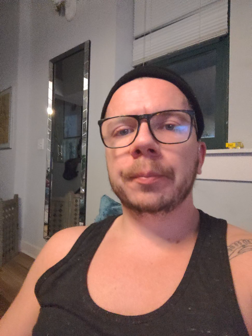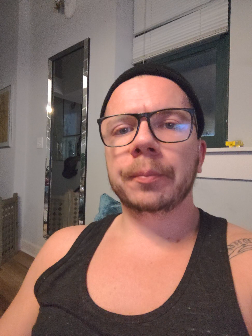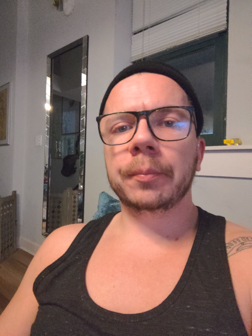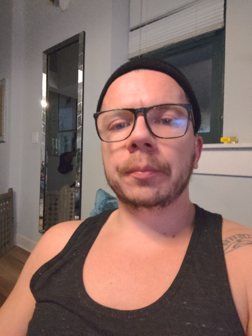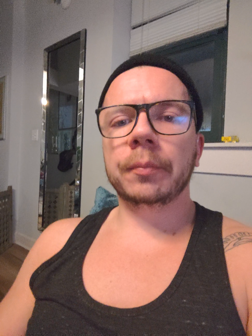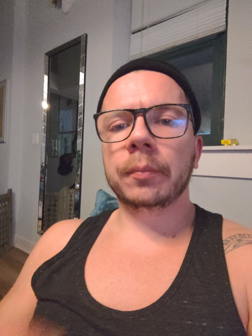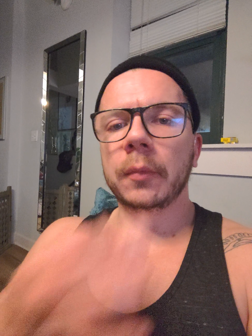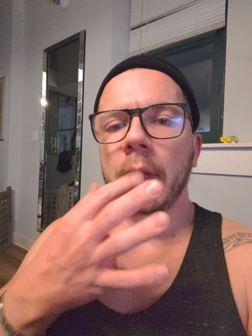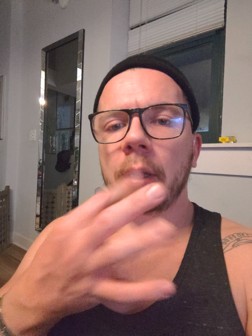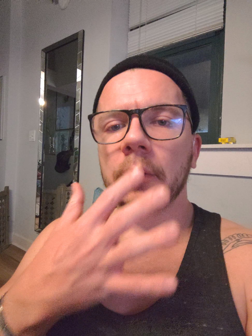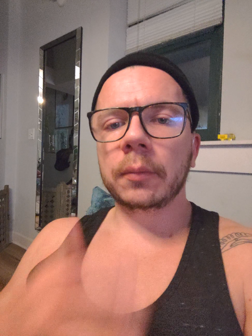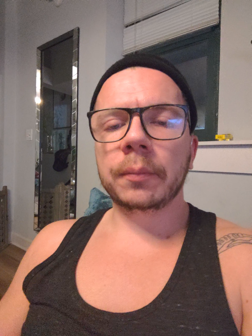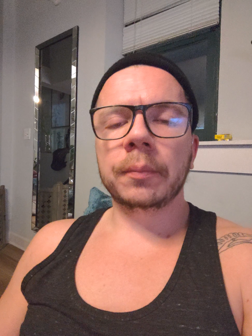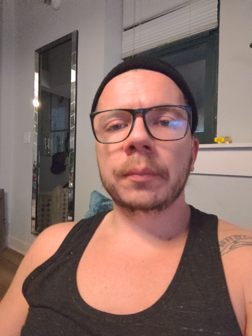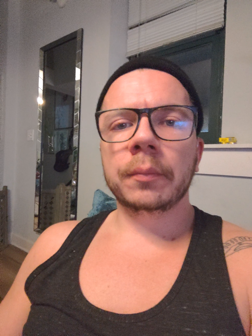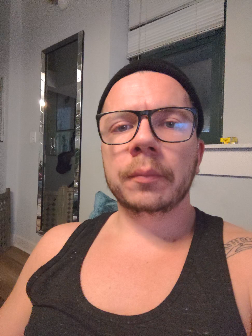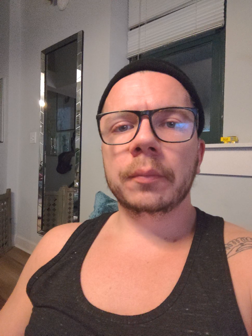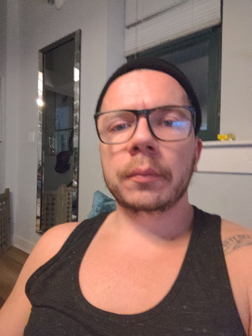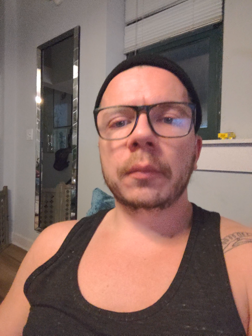snack